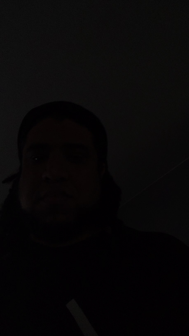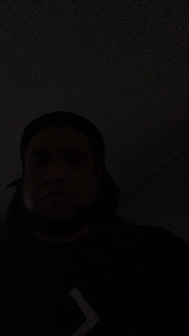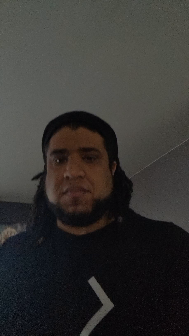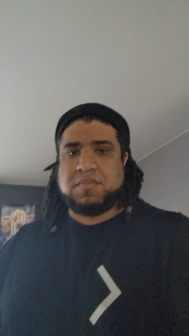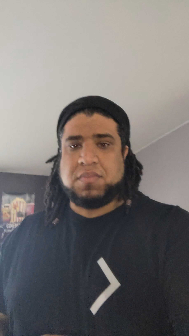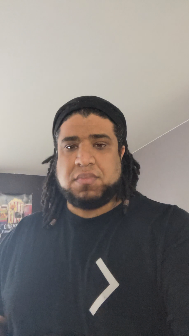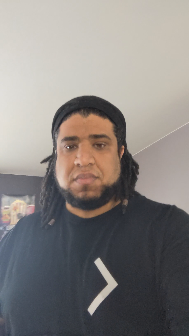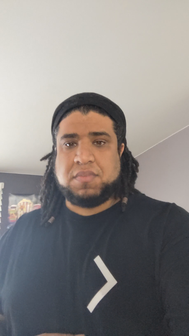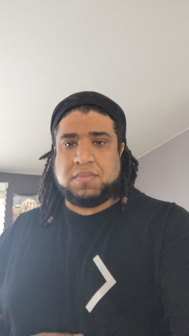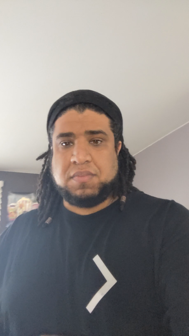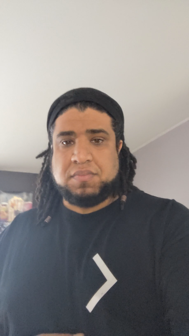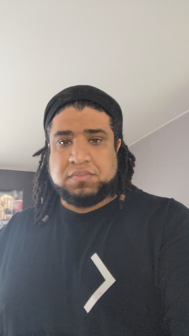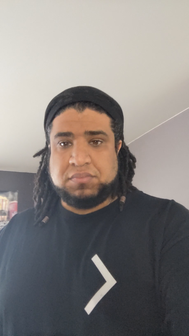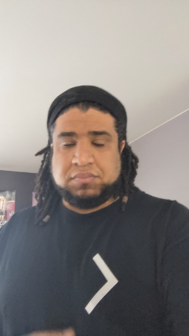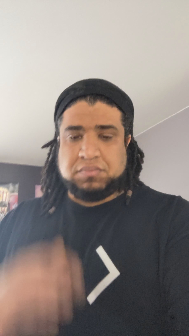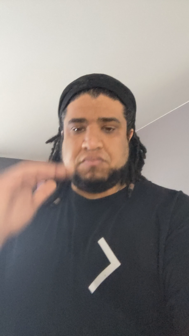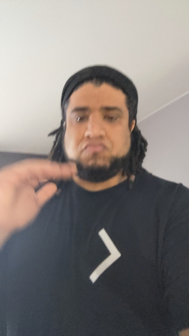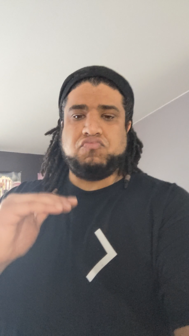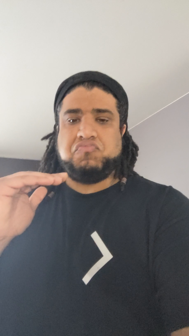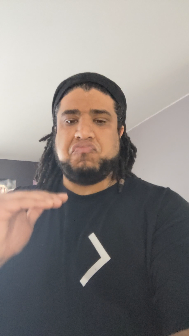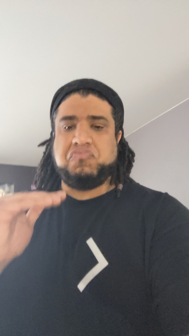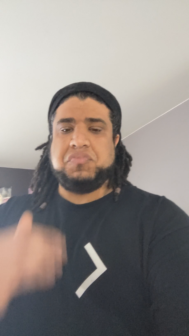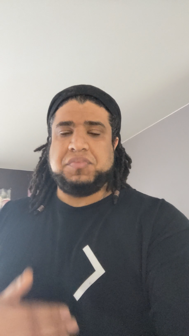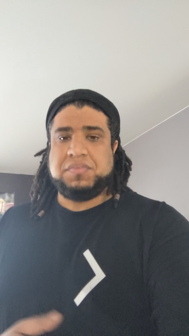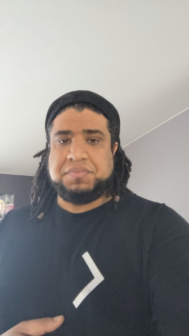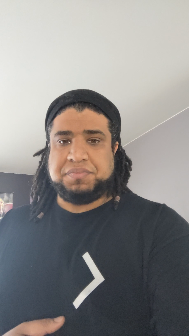little